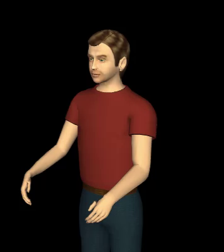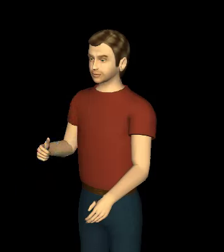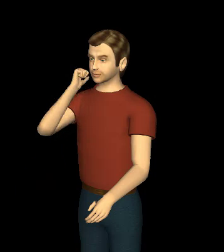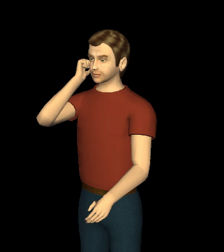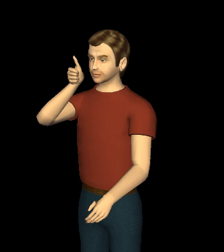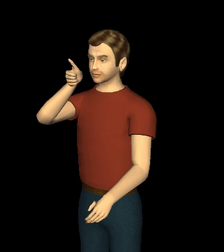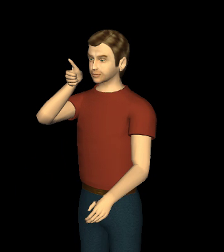غدا